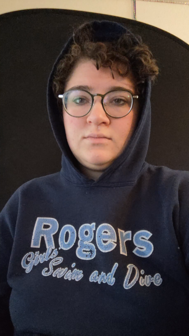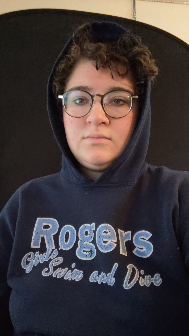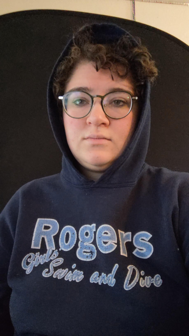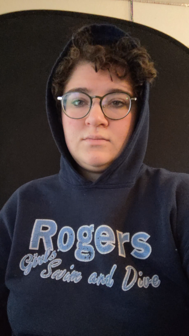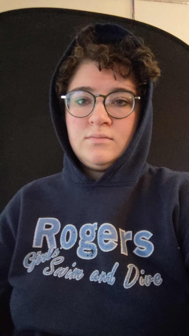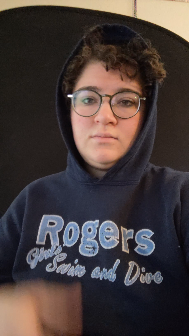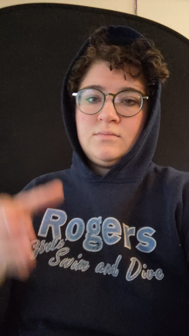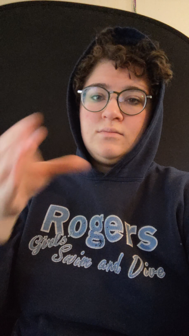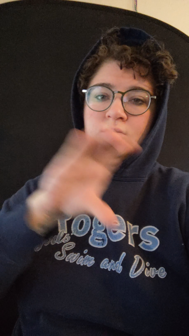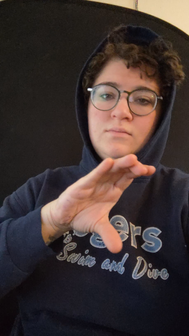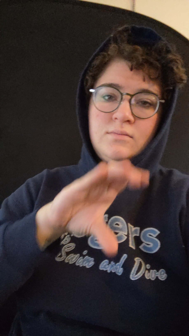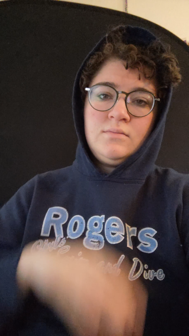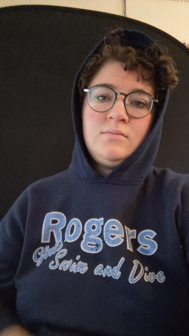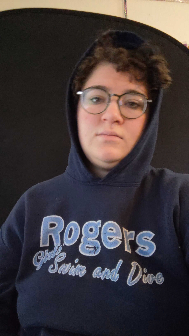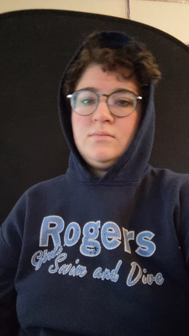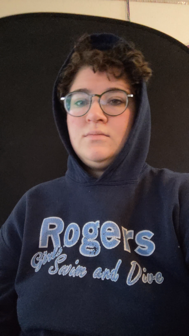dump